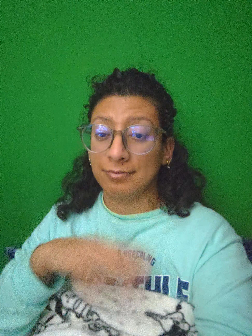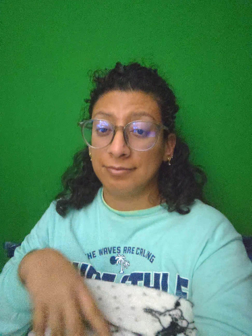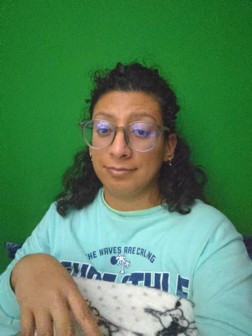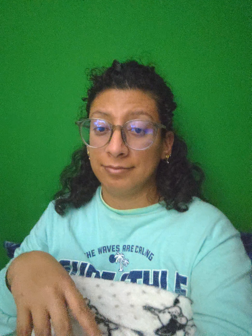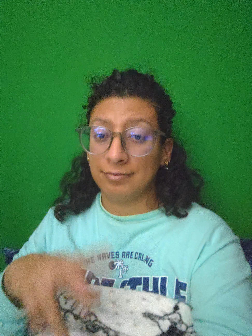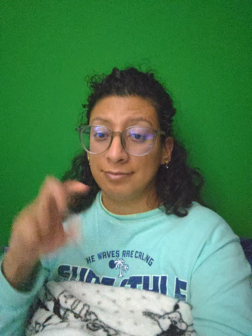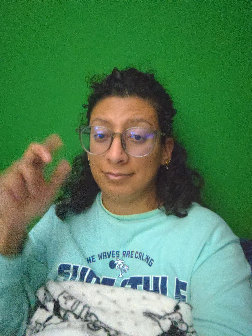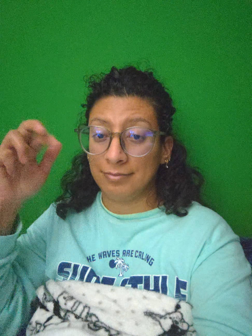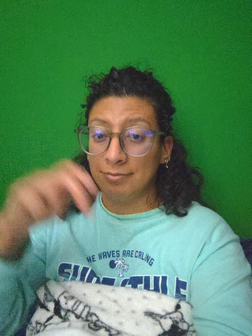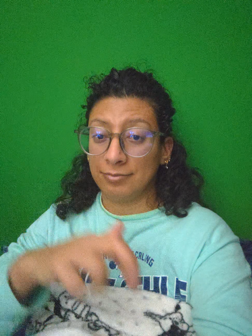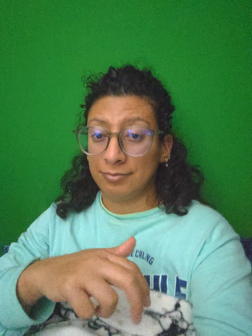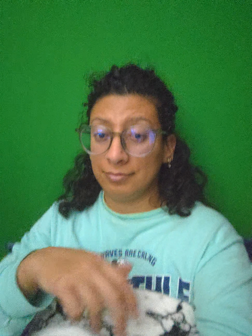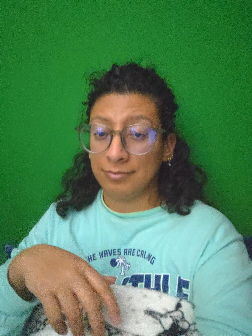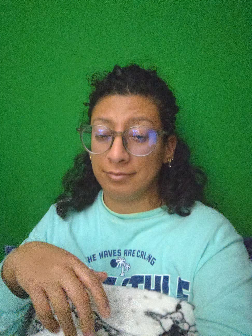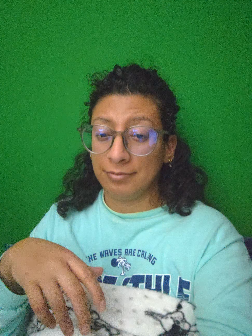stairs